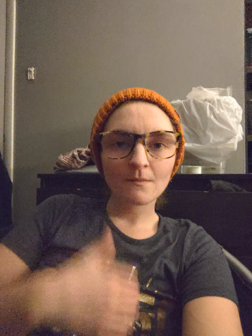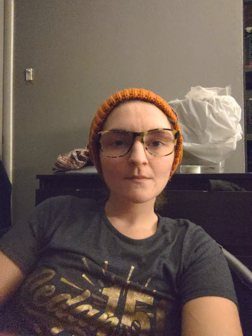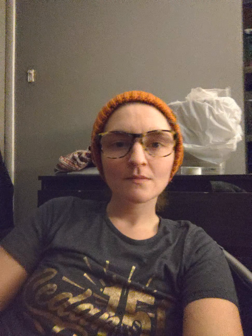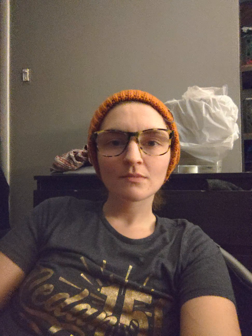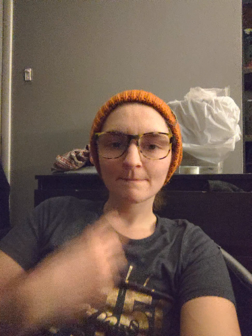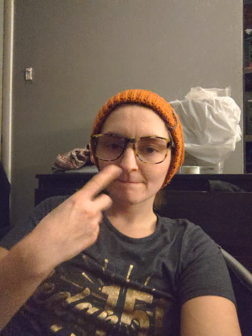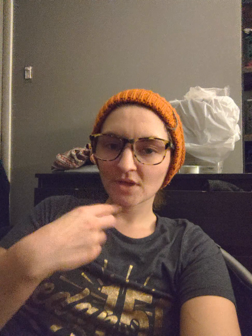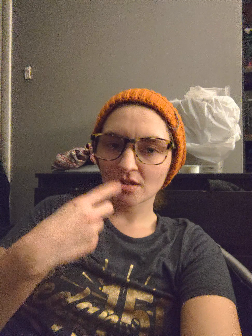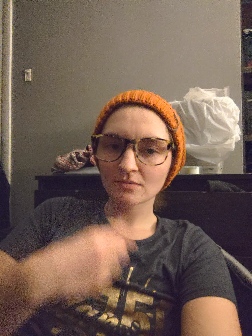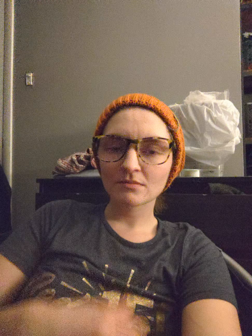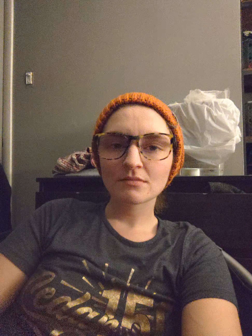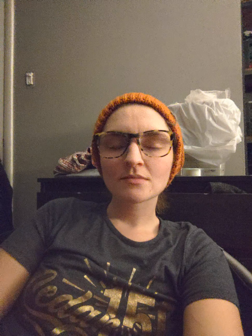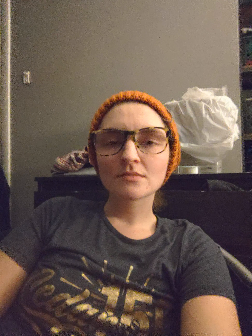lips